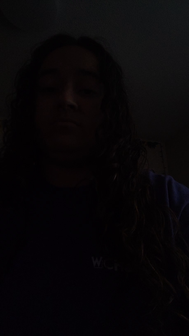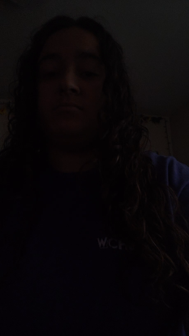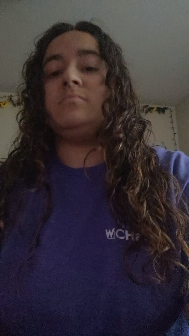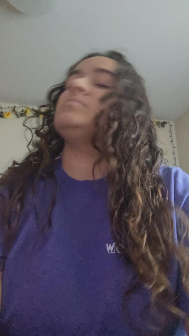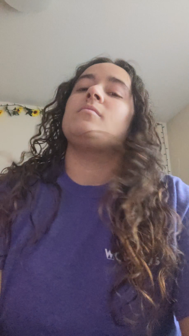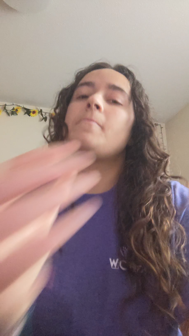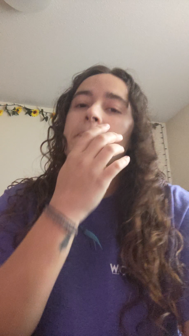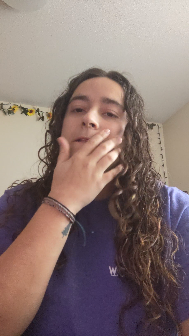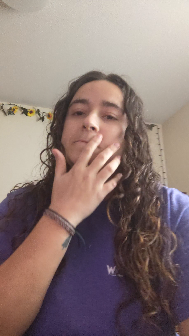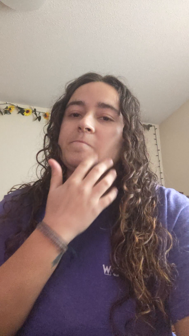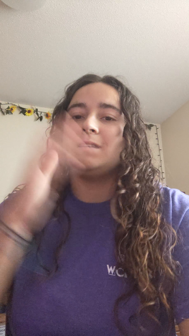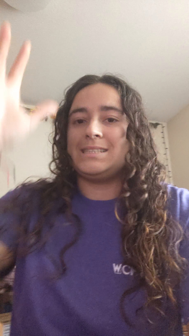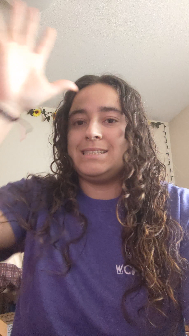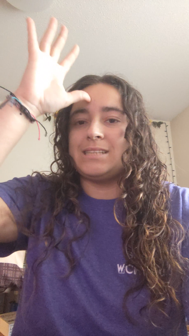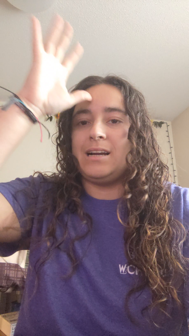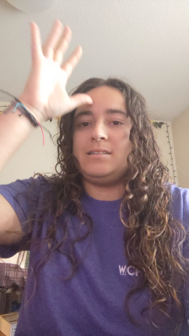daddy